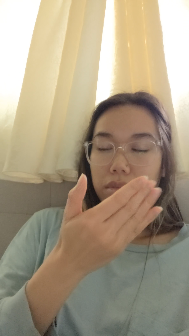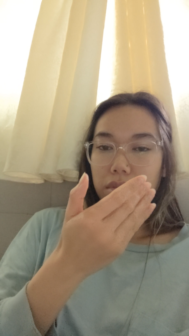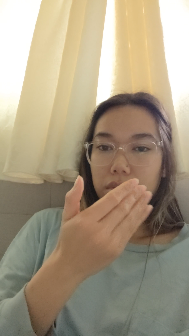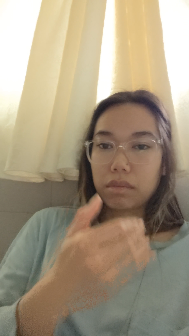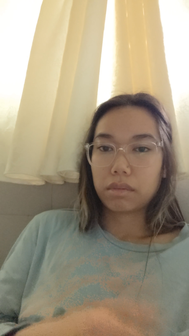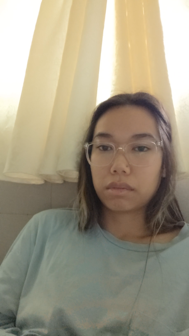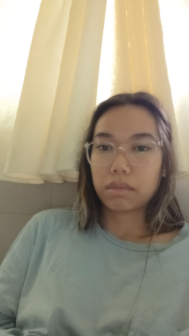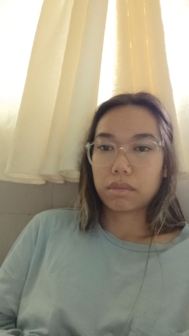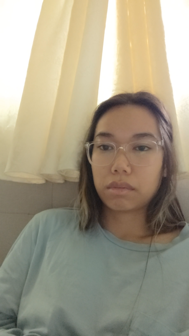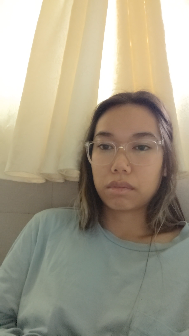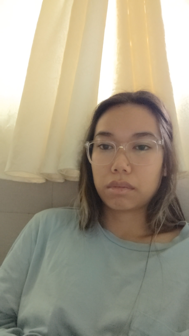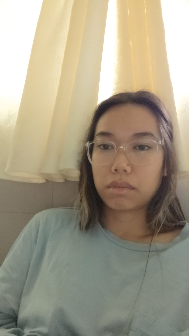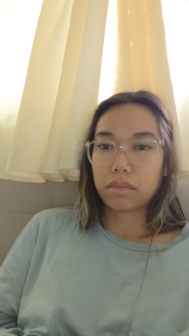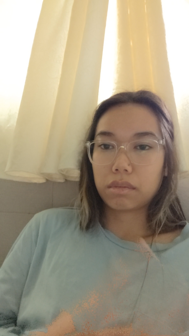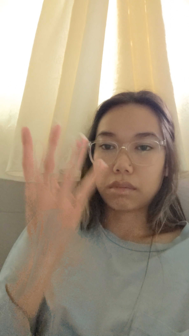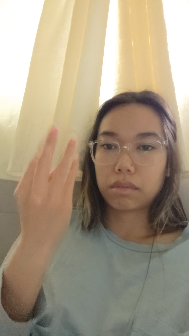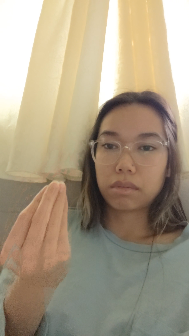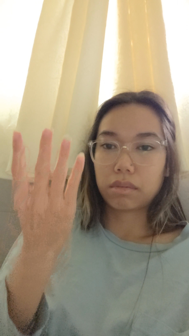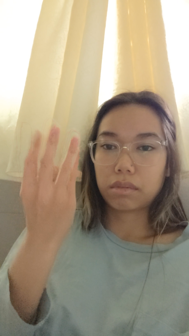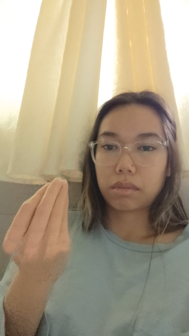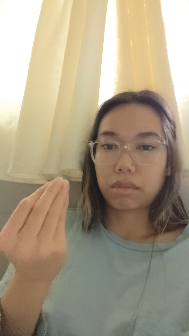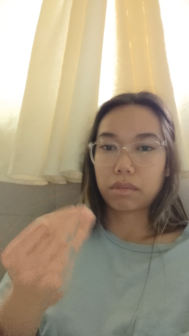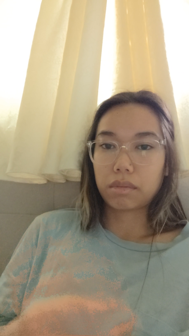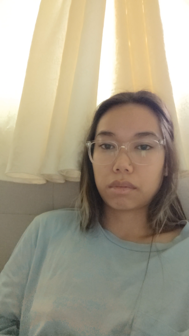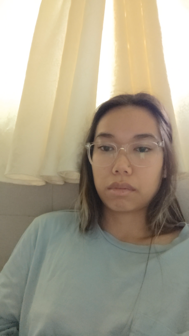gentle